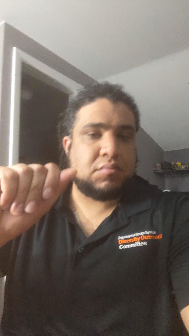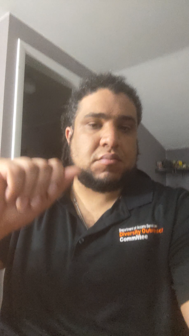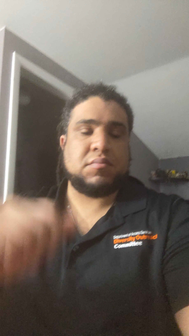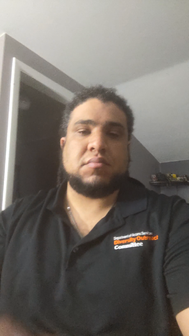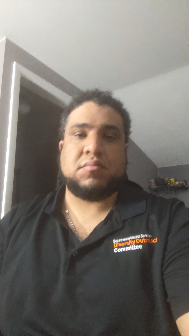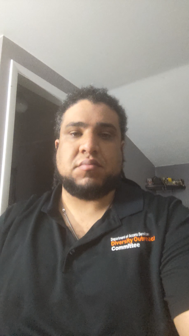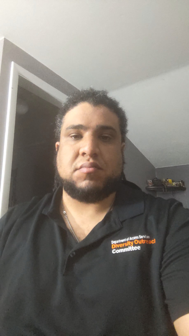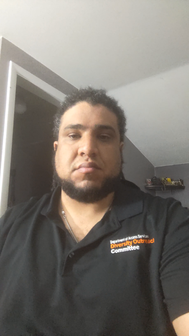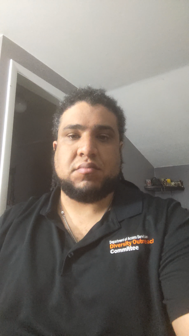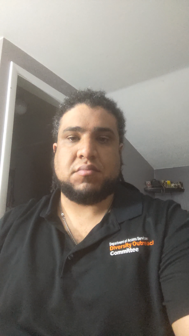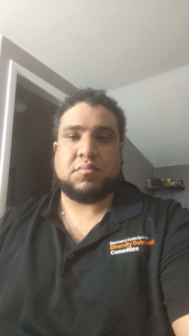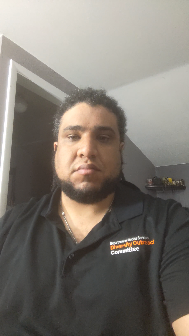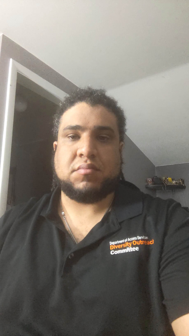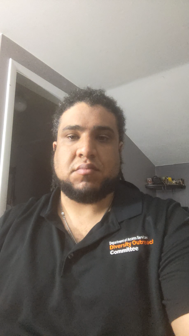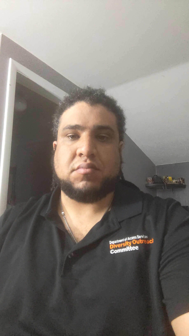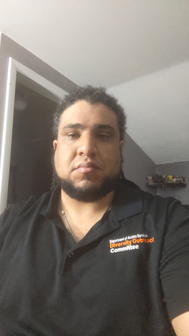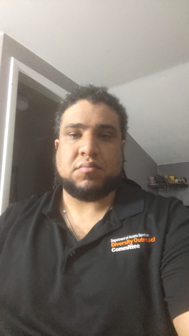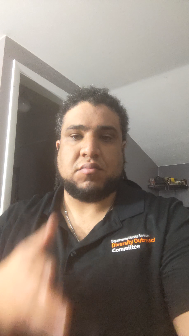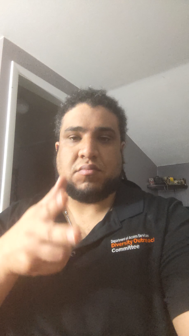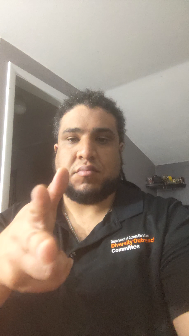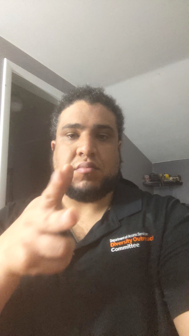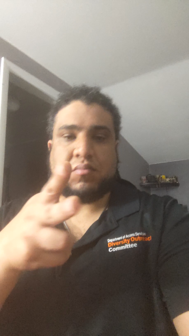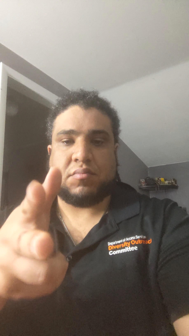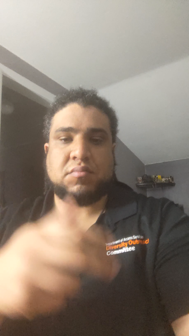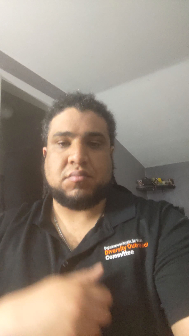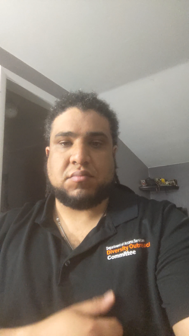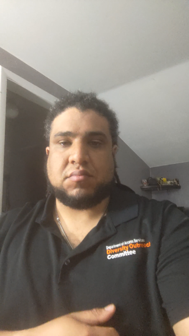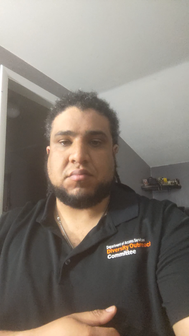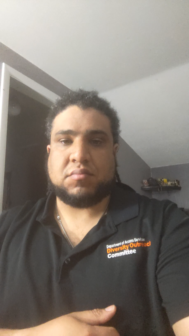garage